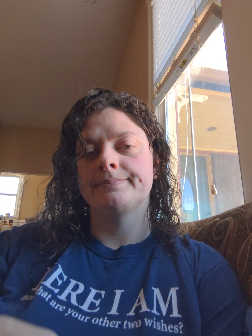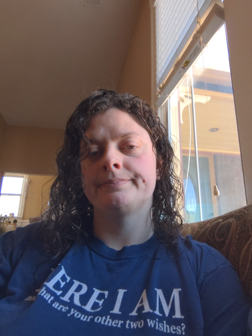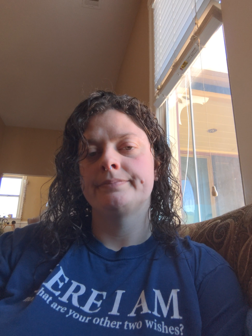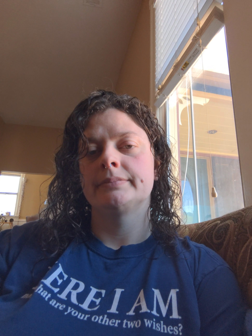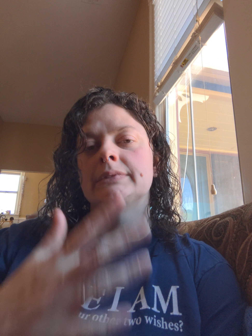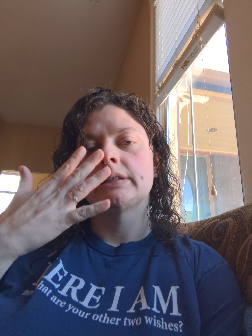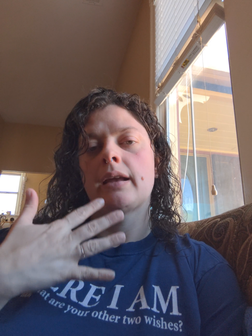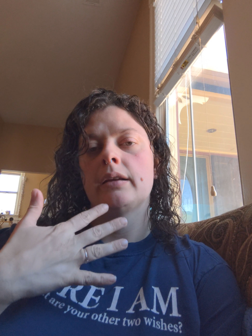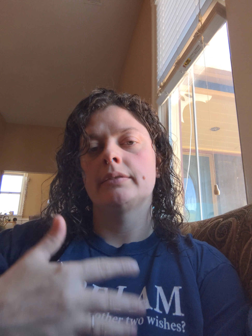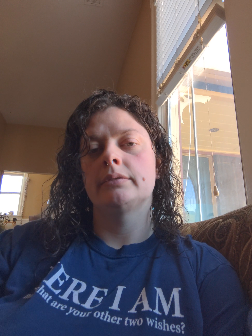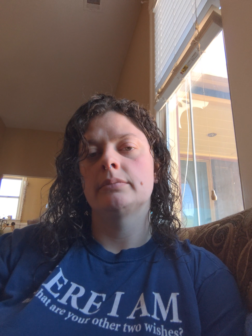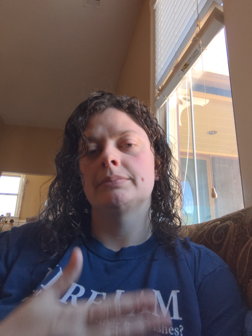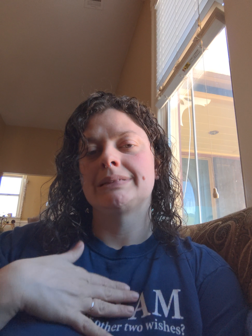sad